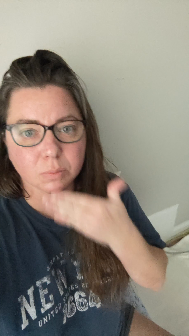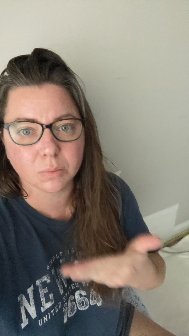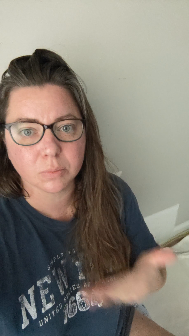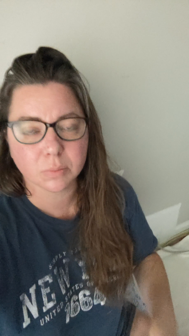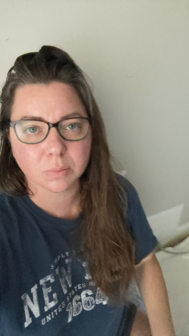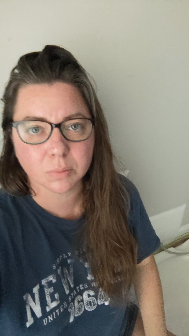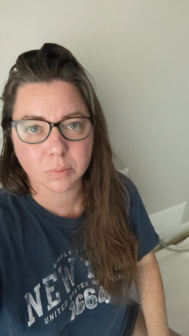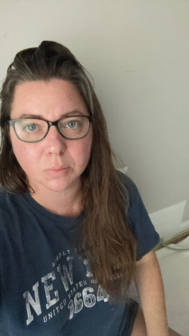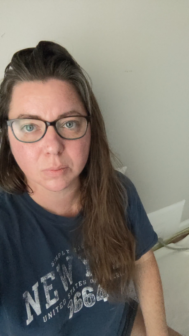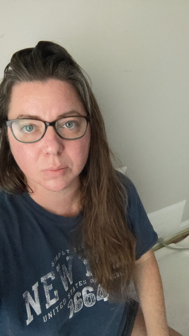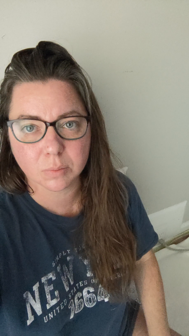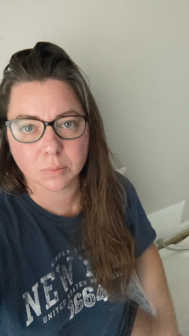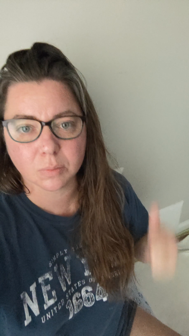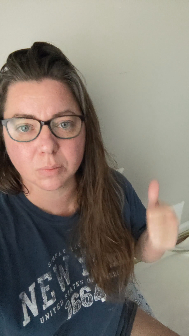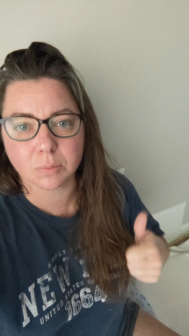chase